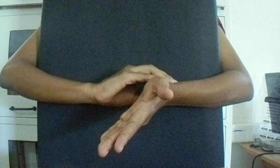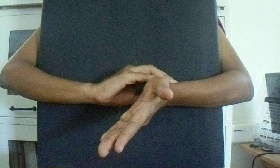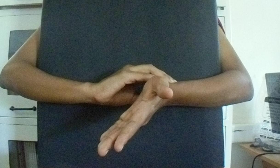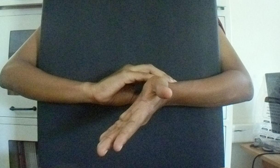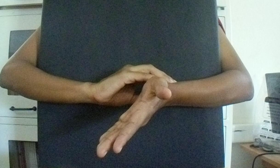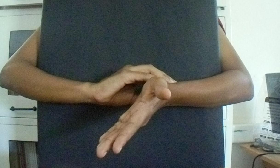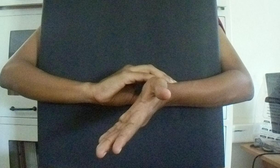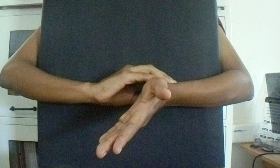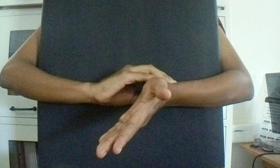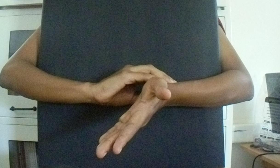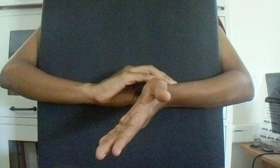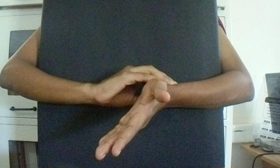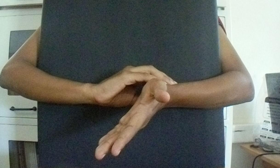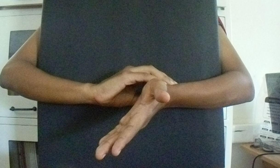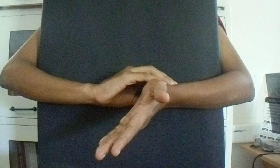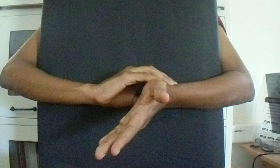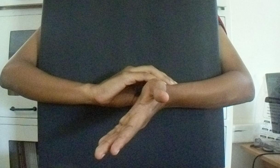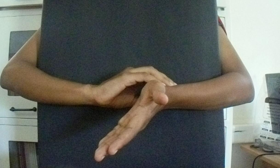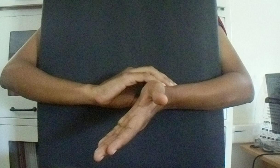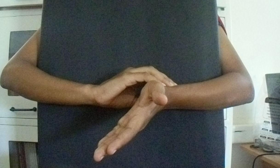doctor